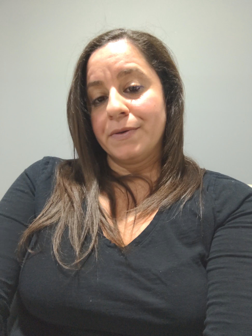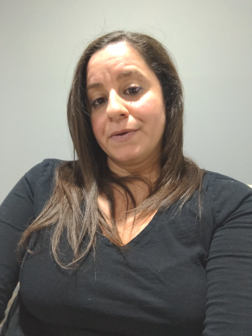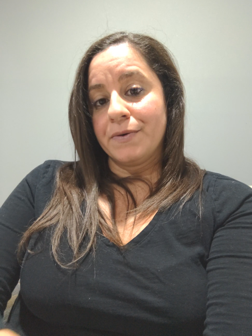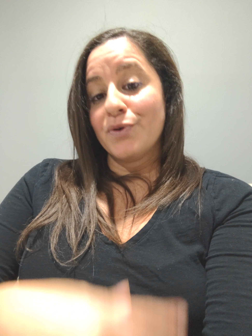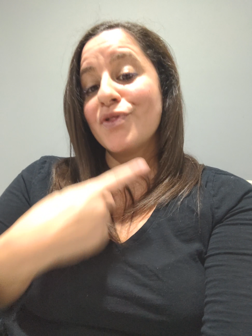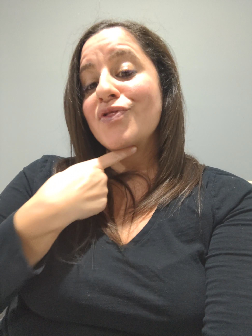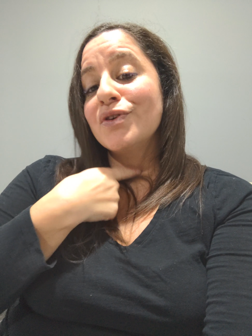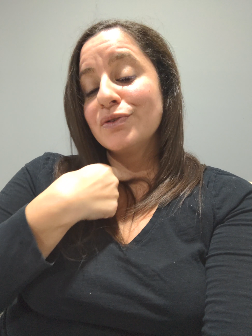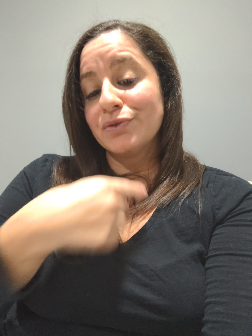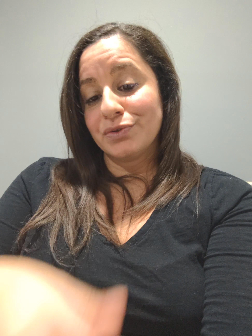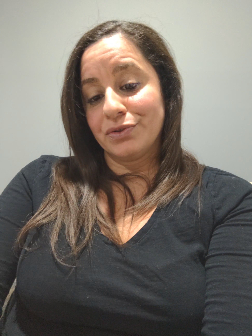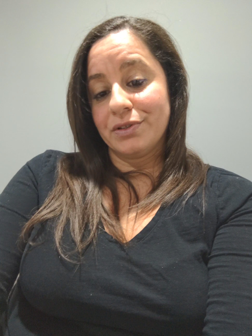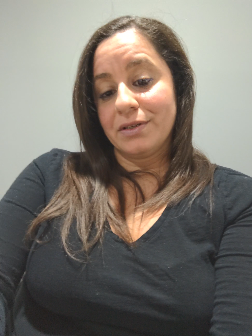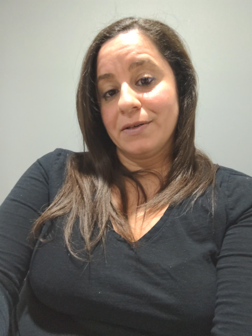thirsty